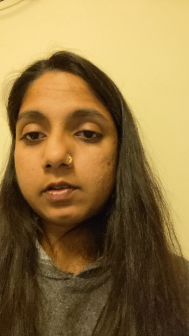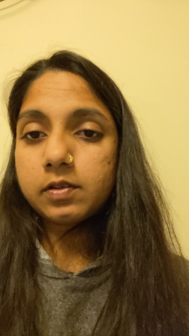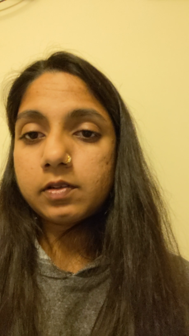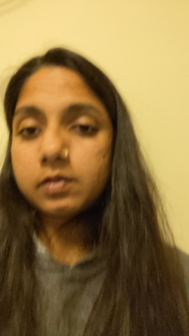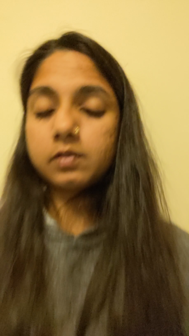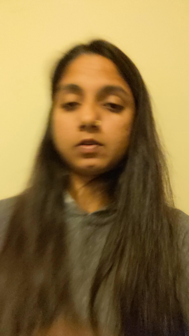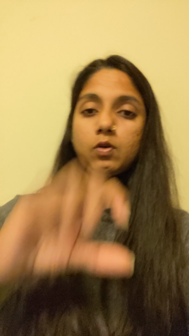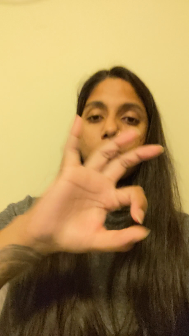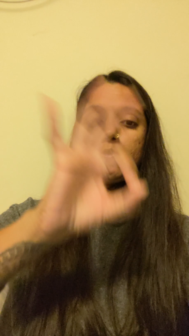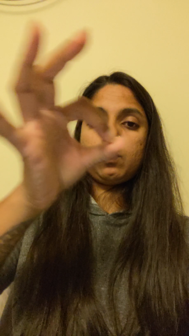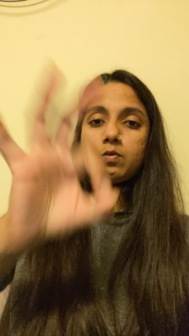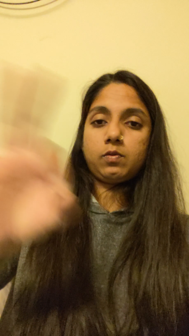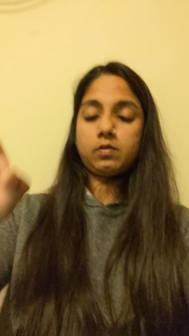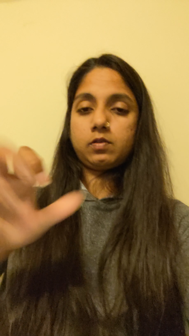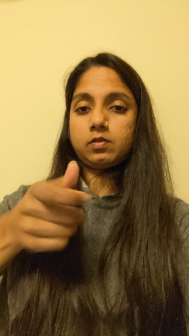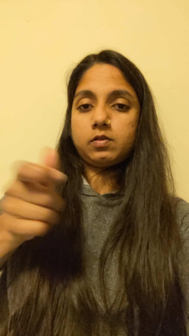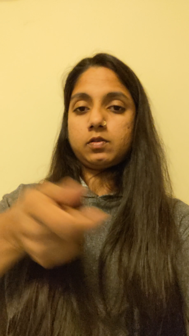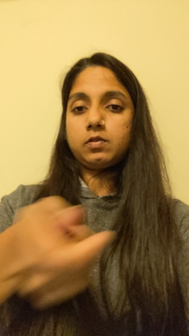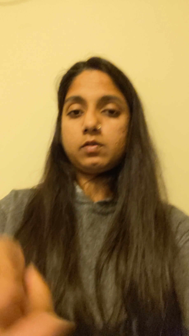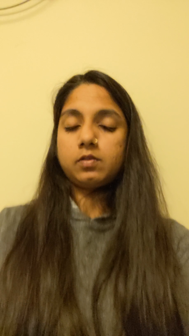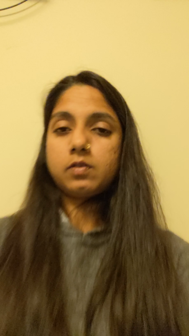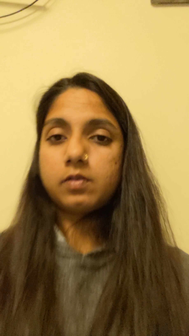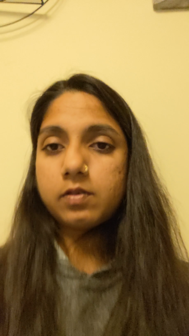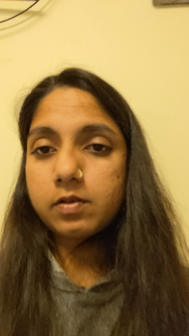hose